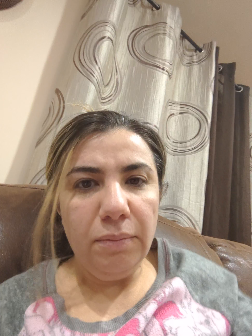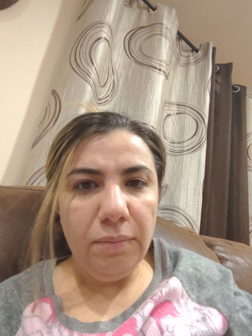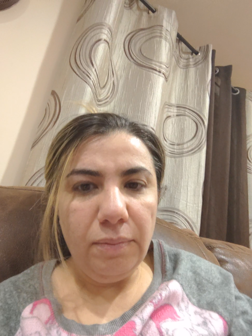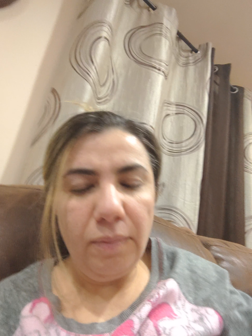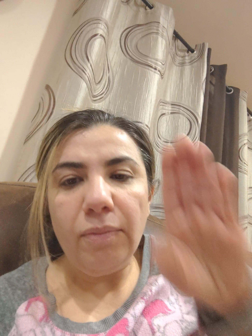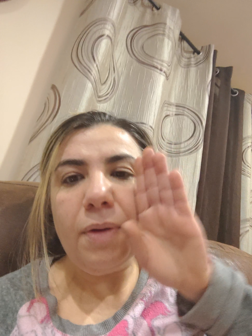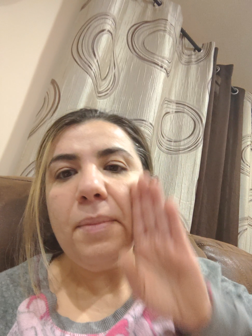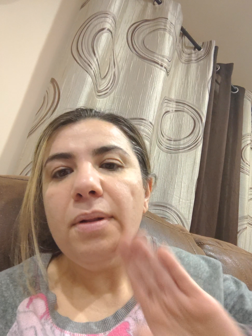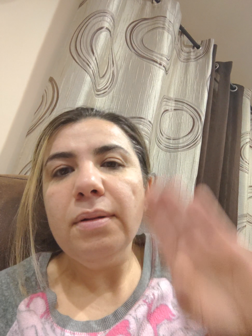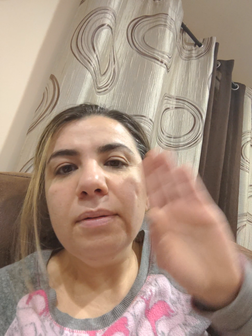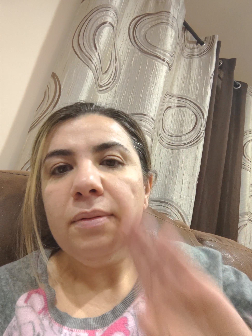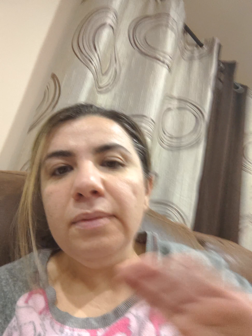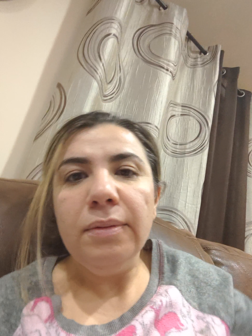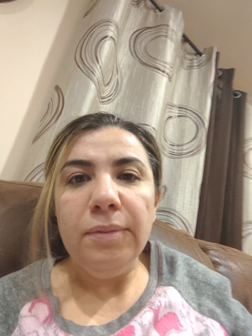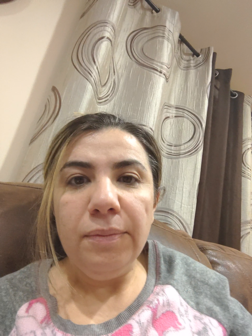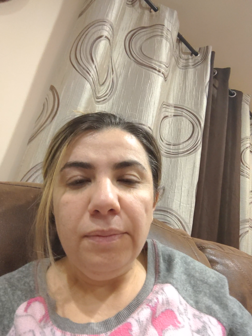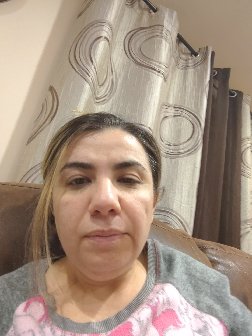brown